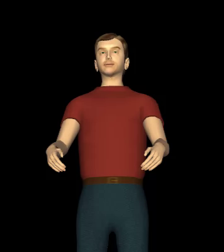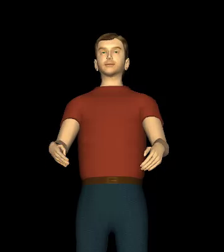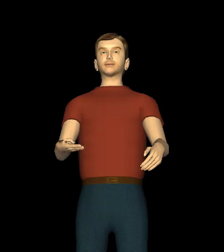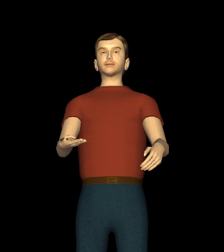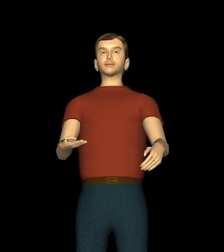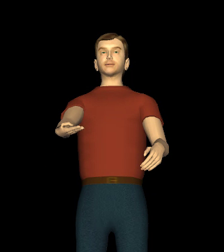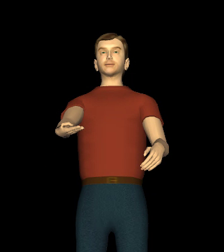أم